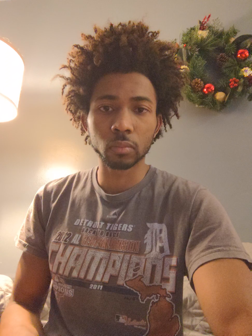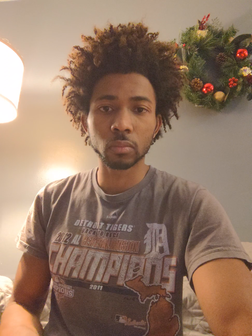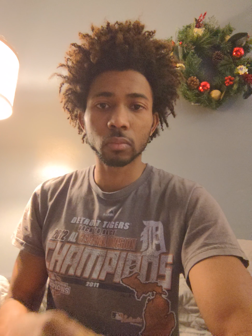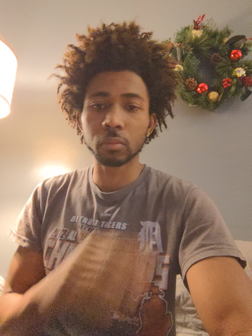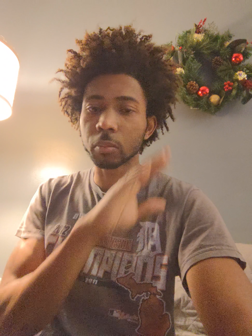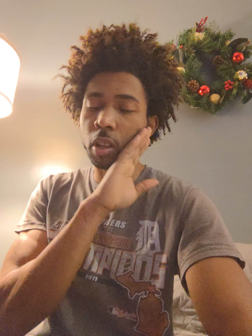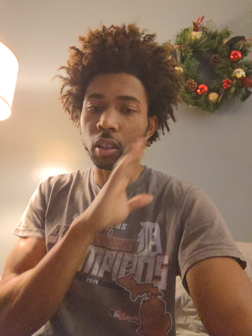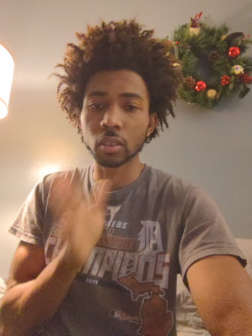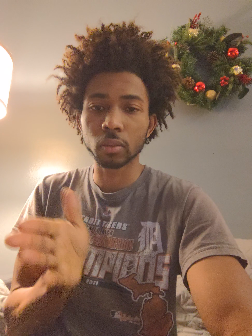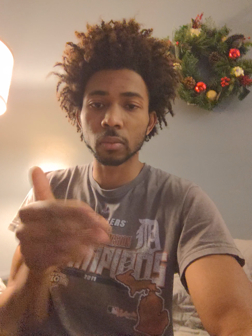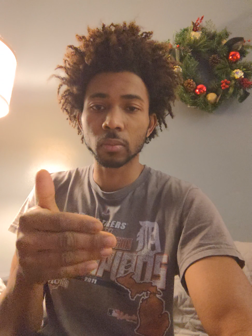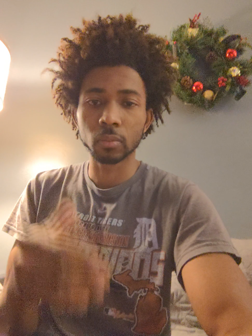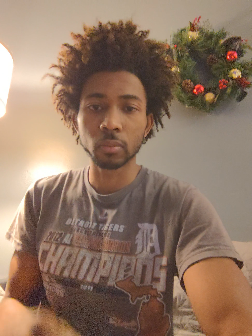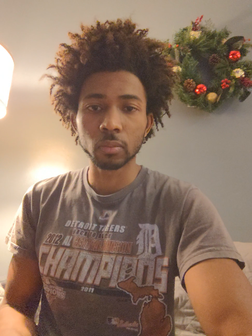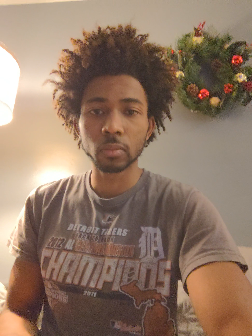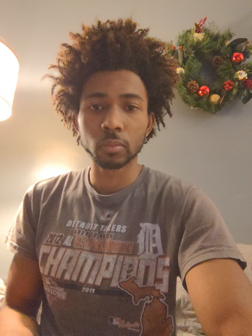bedroom